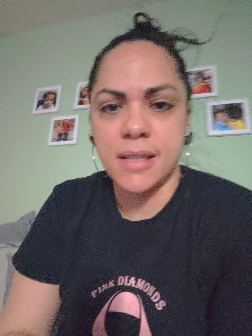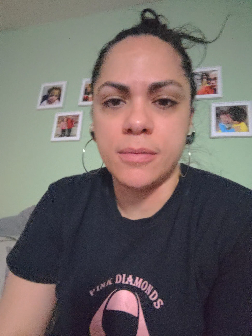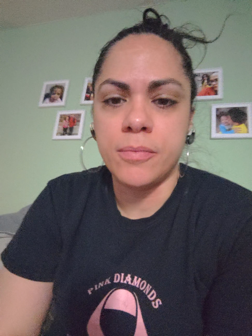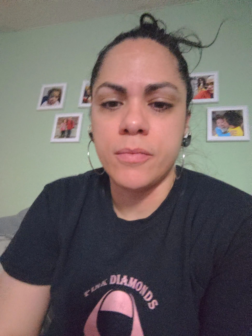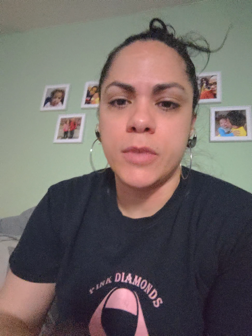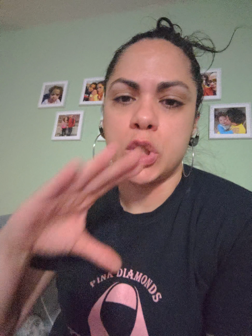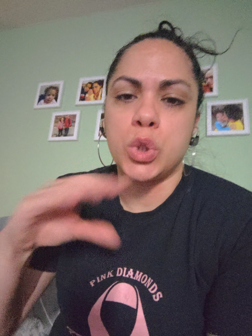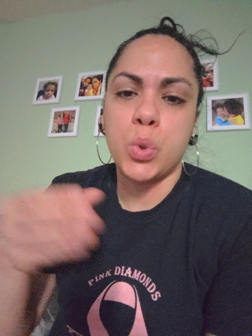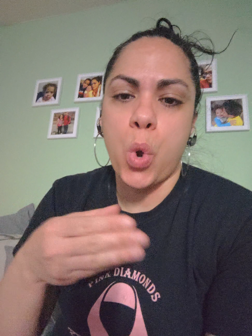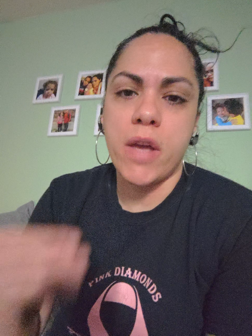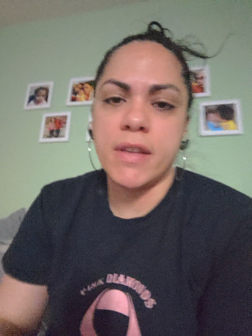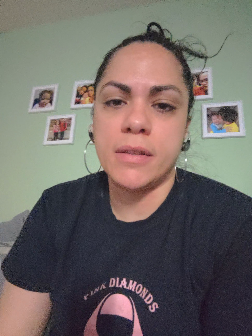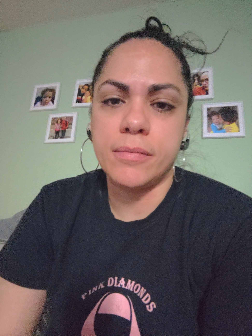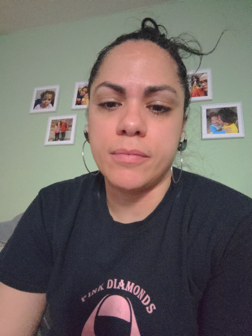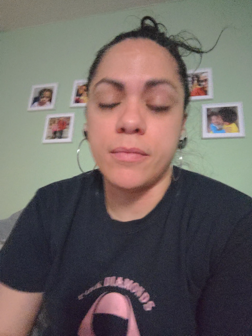story